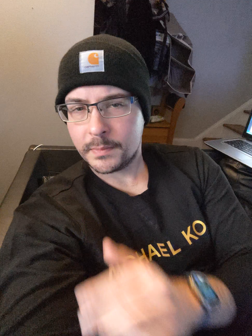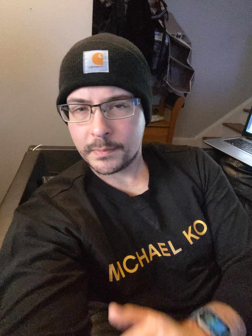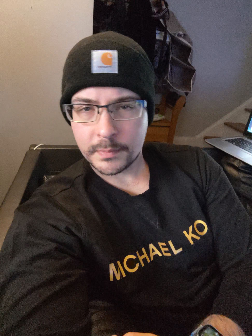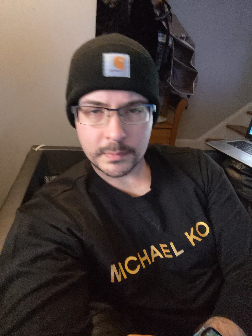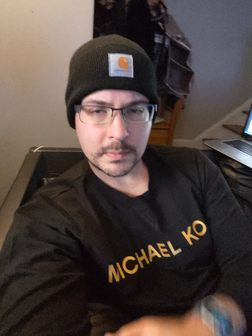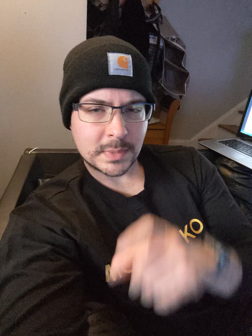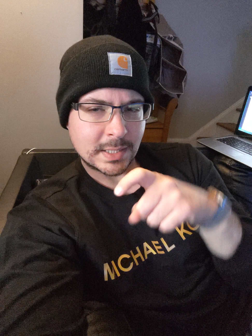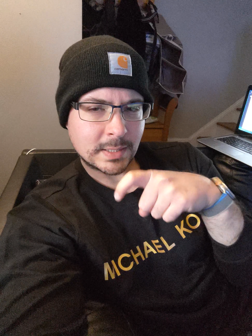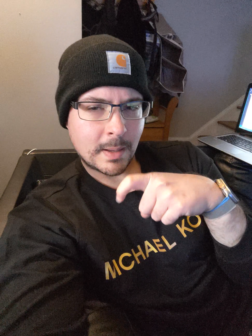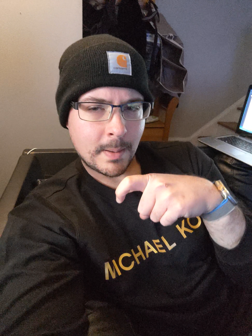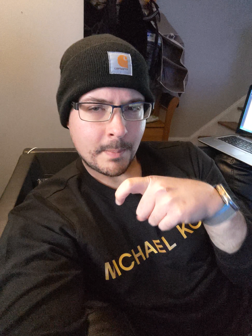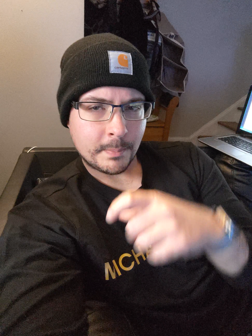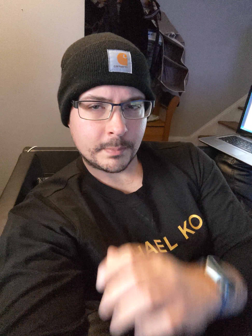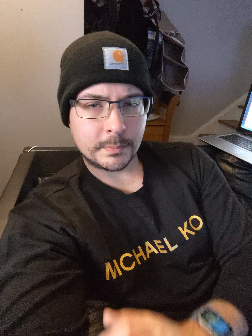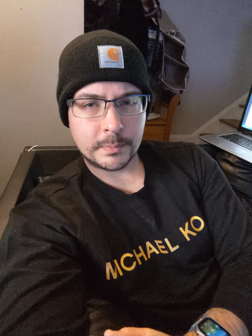time